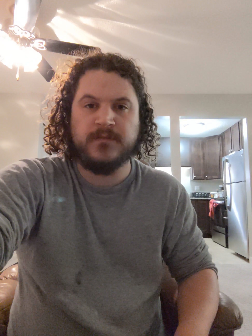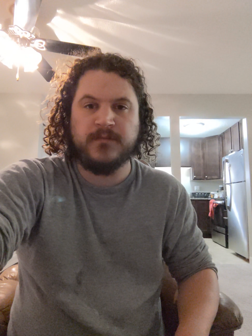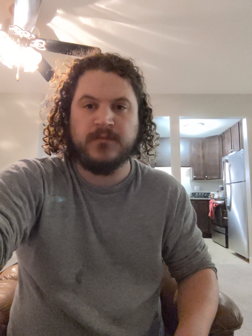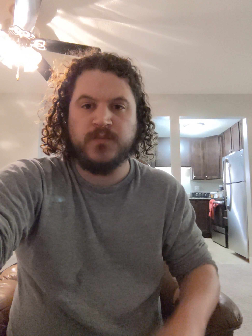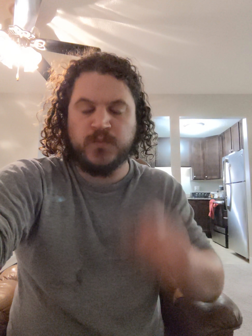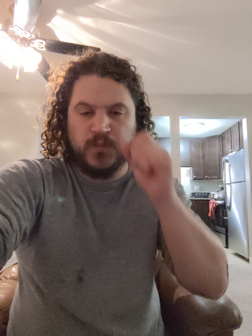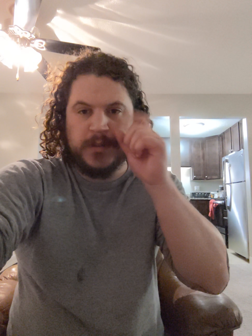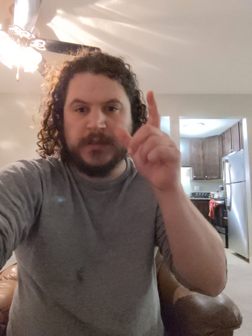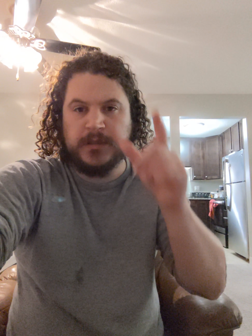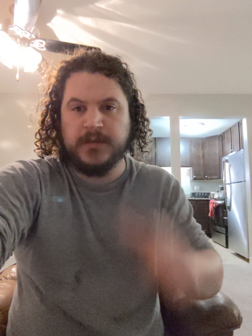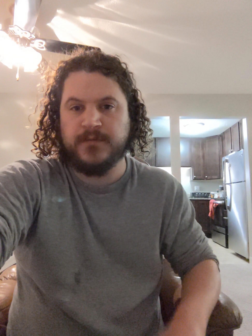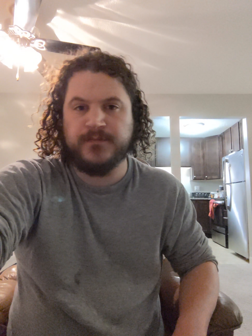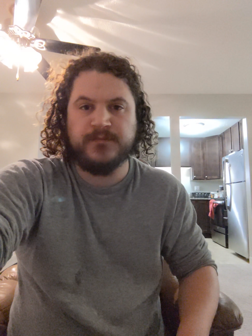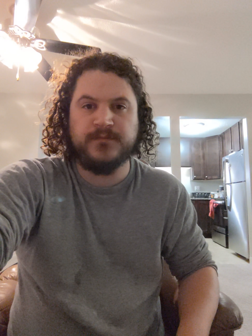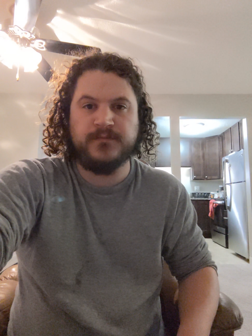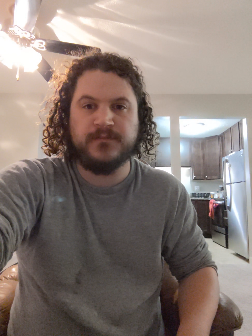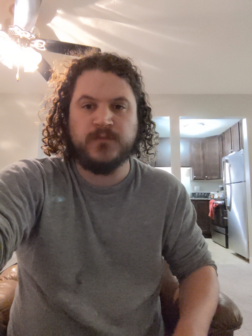awake